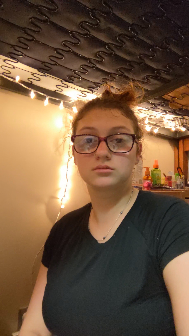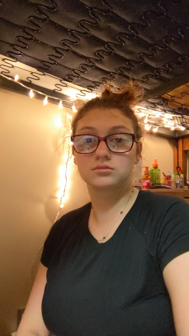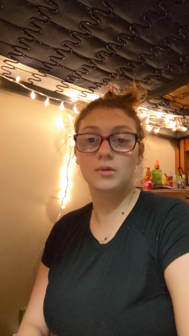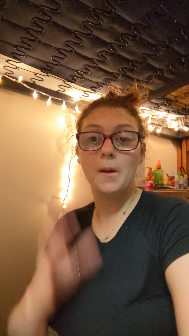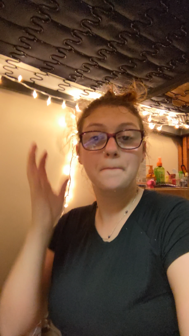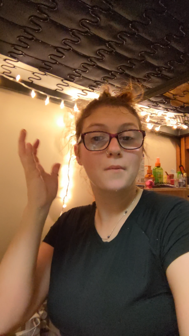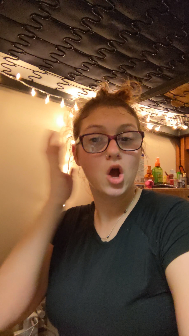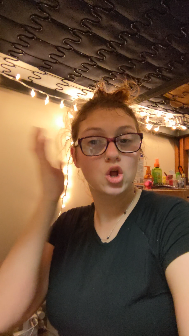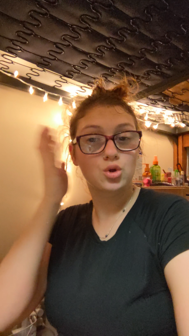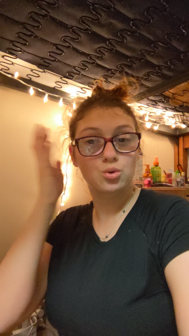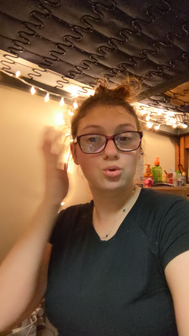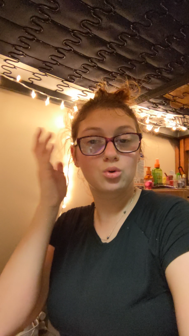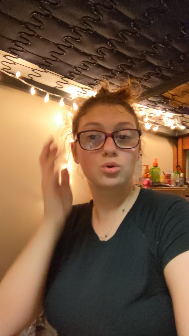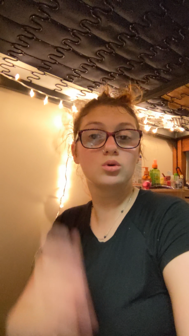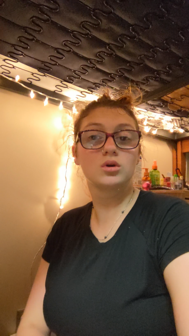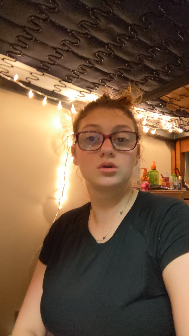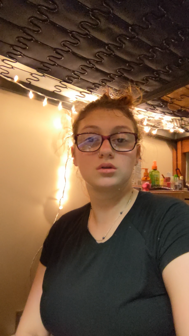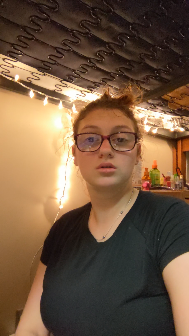pillow